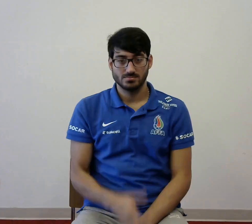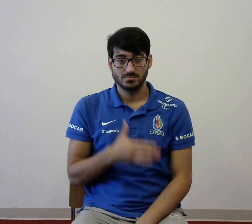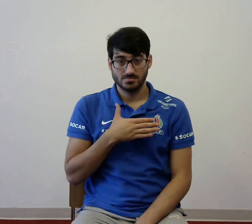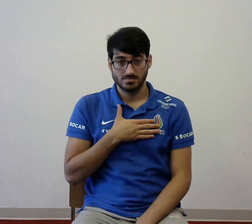mən